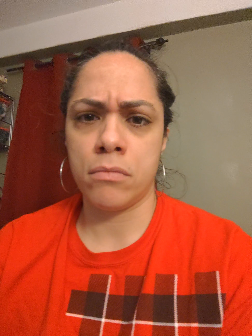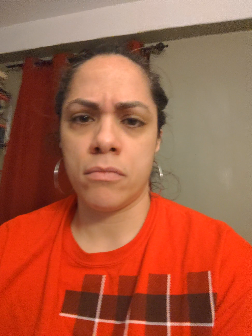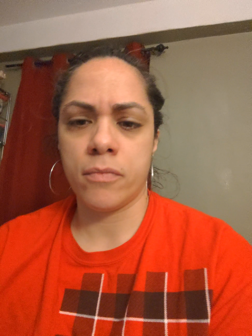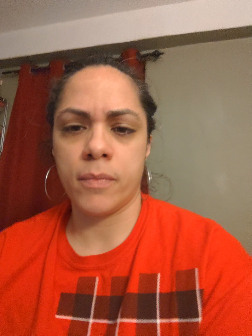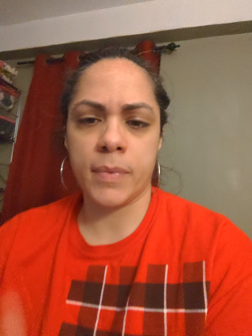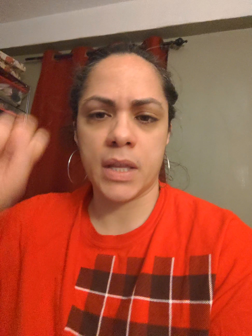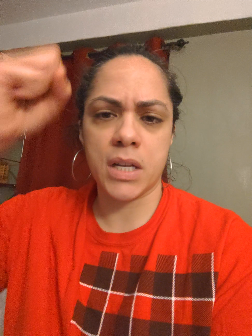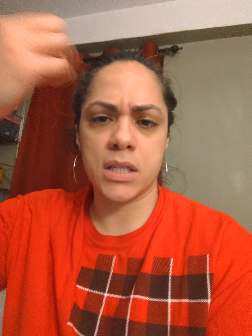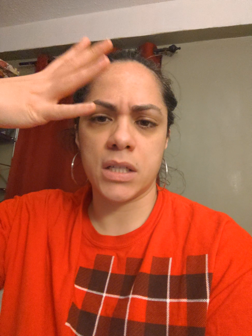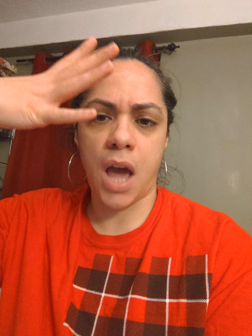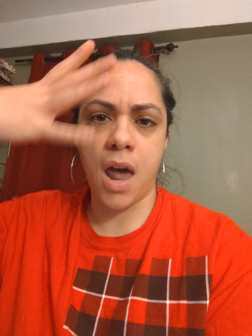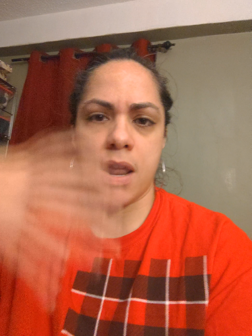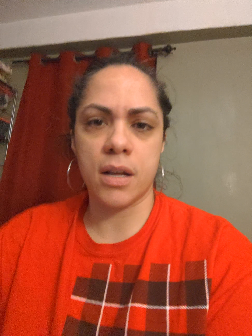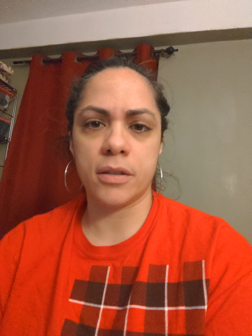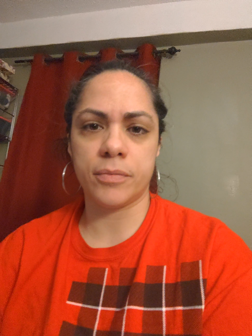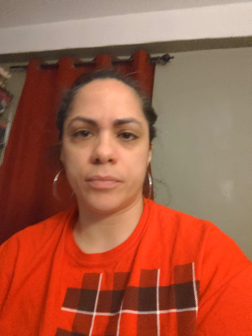sun